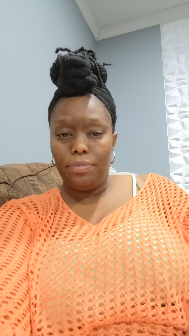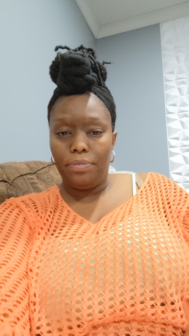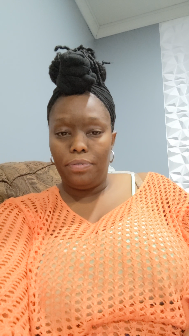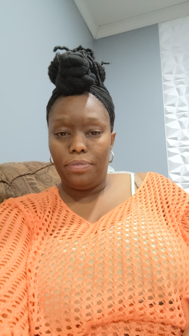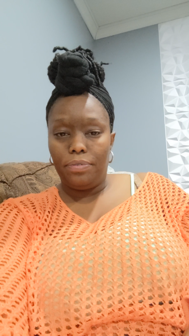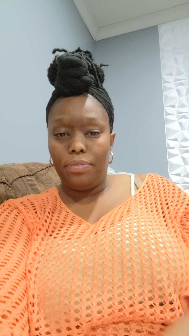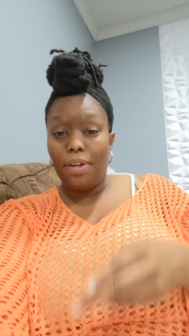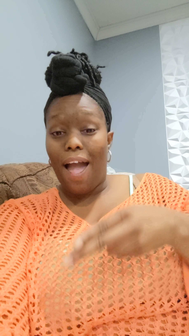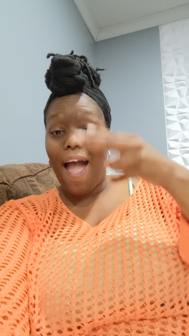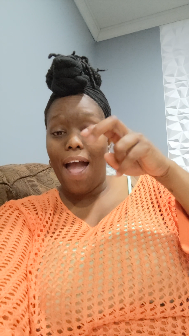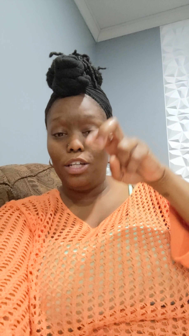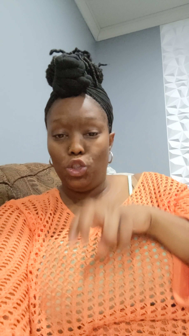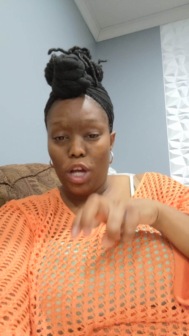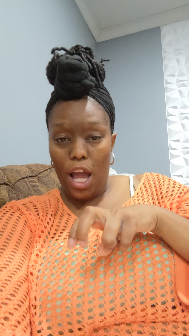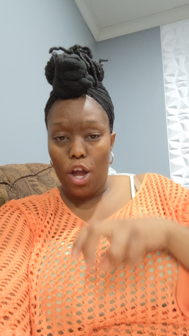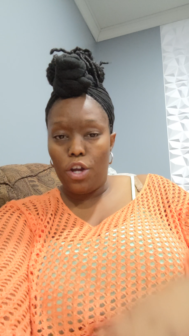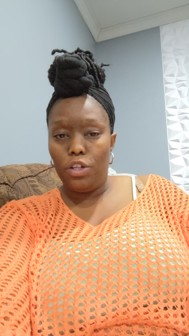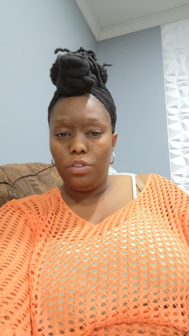high chair